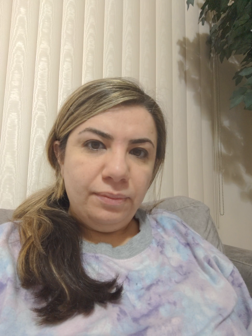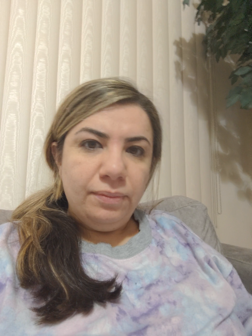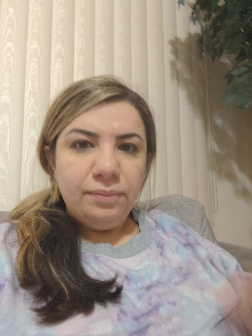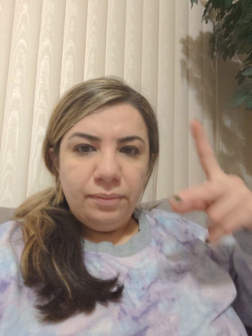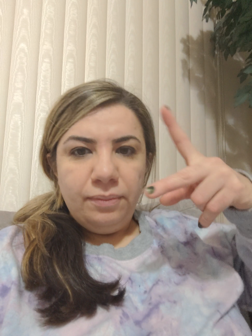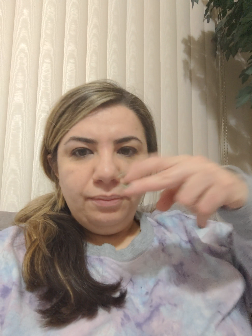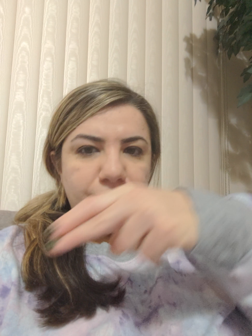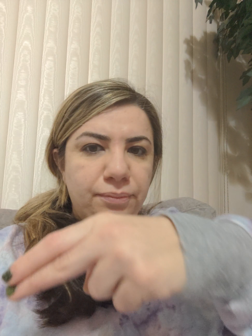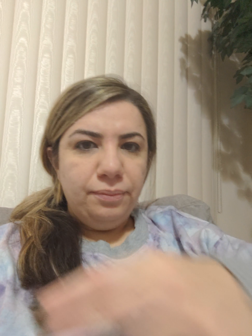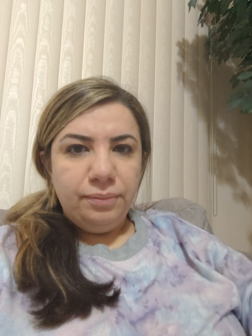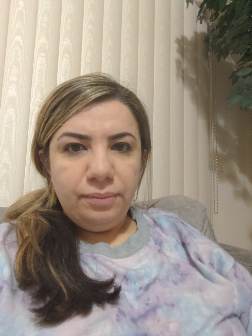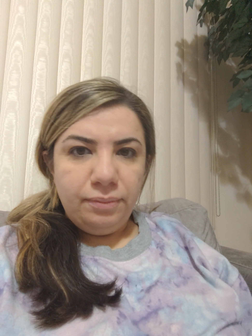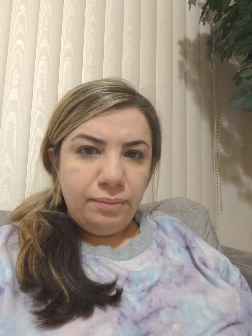cut